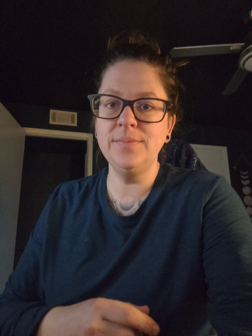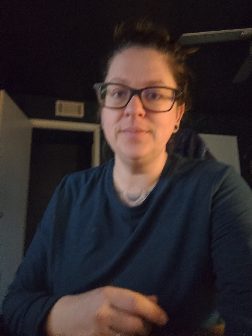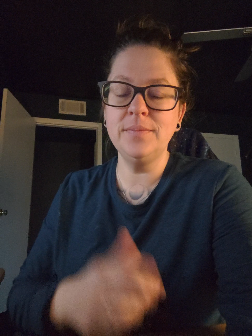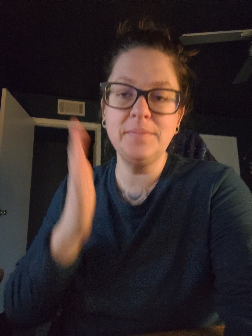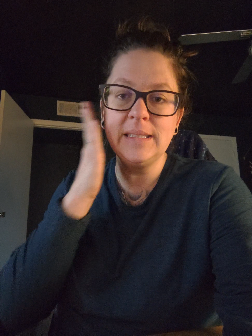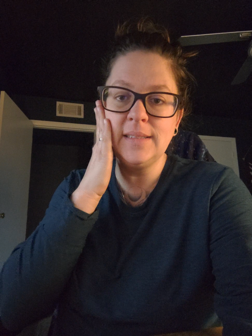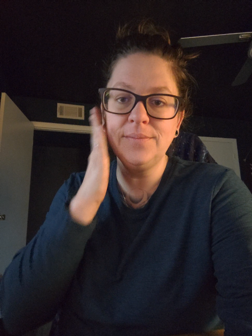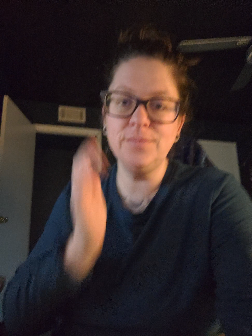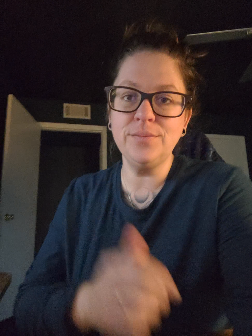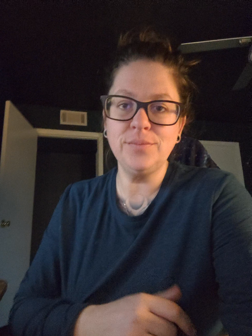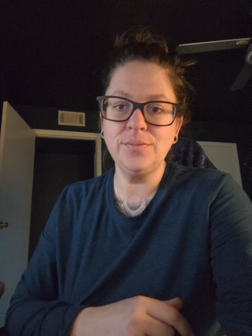bed